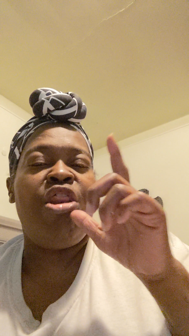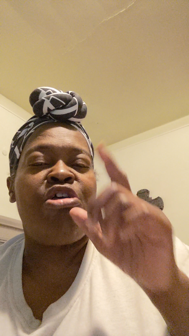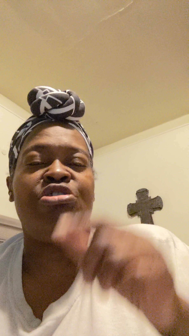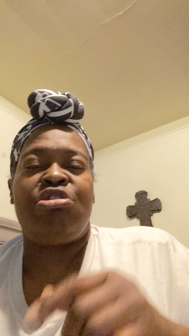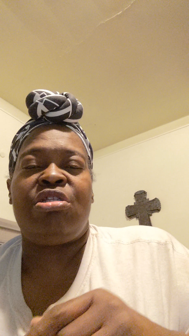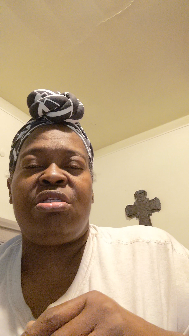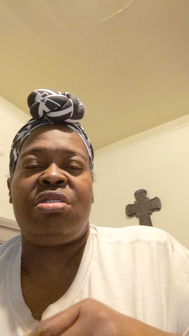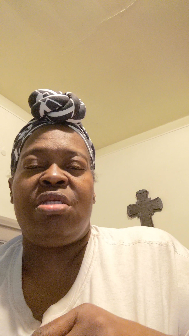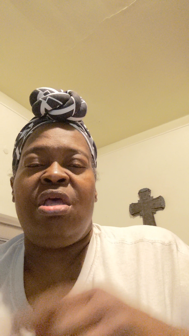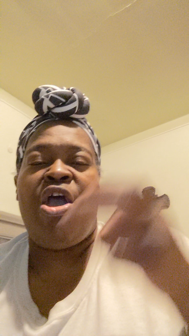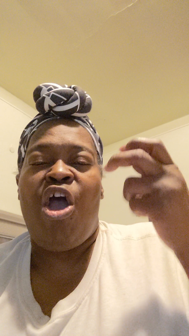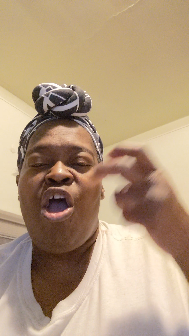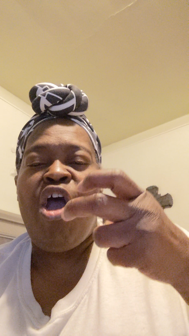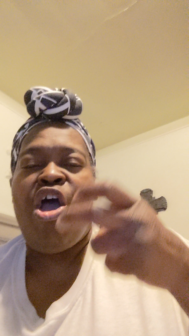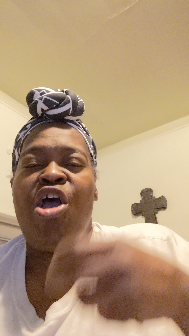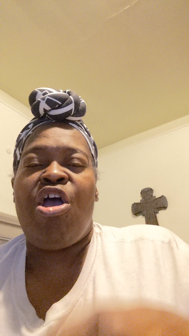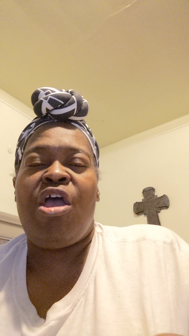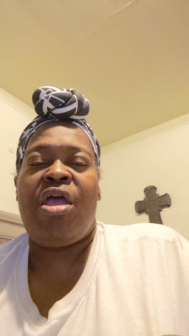hard